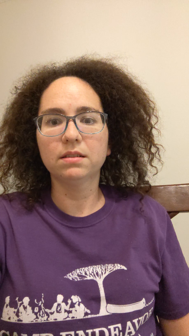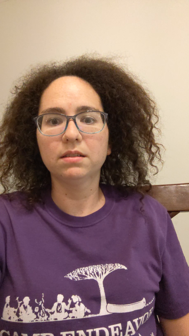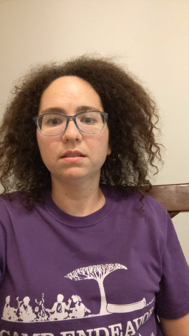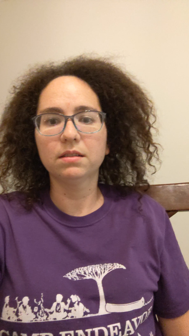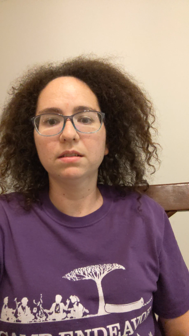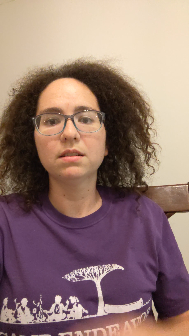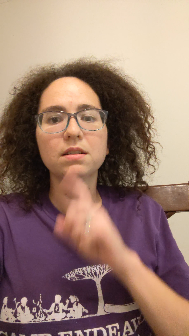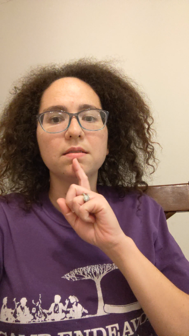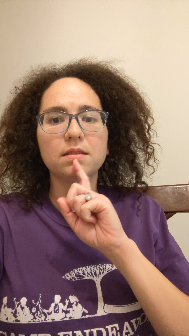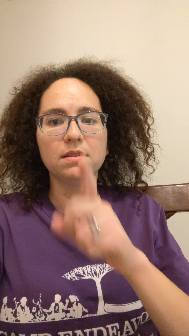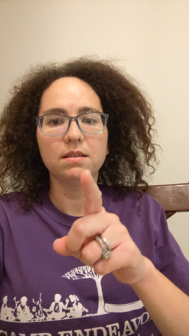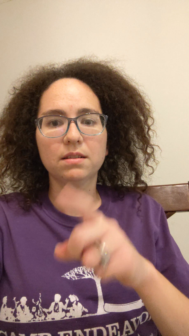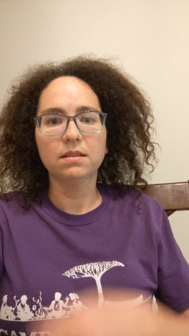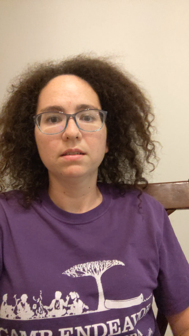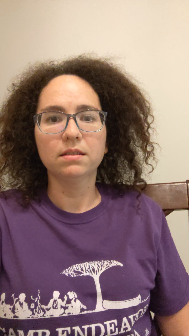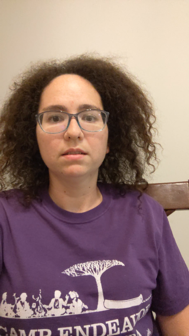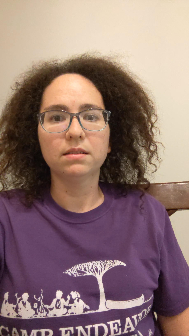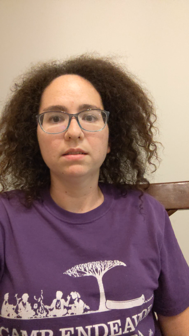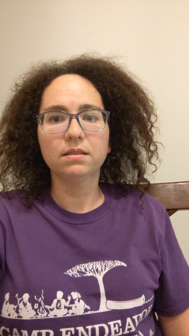is